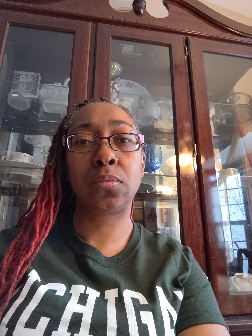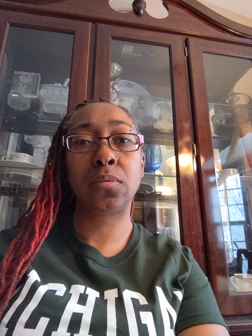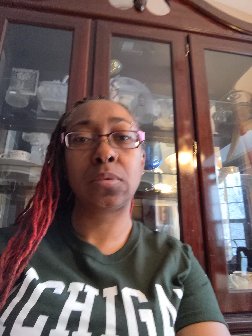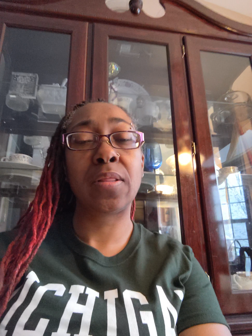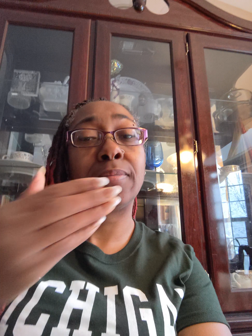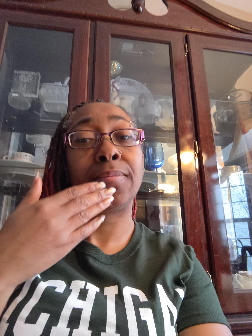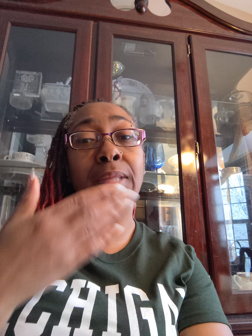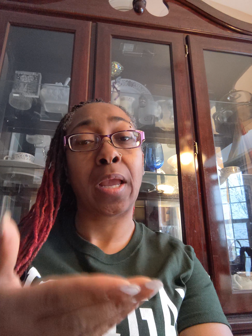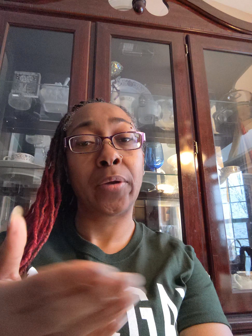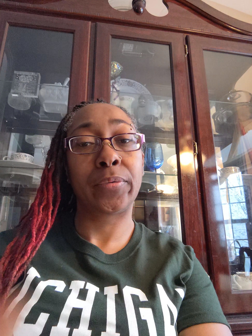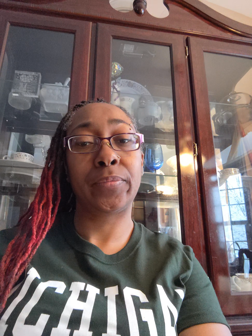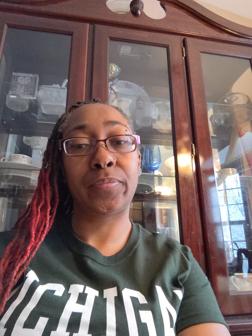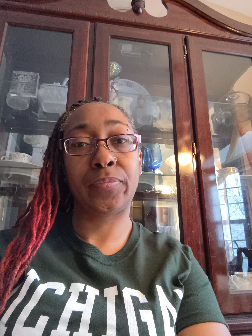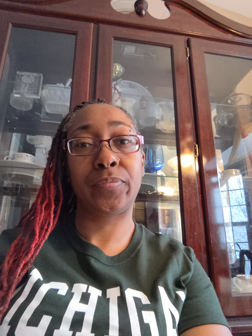thank you